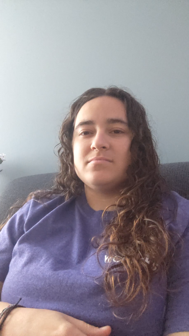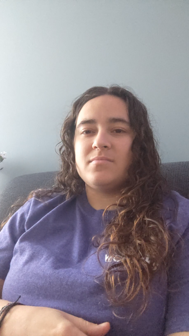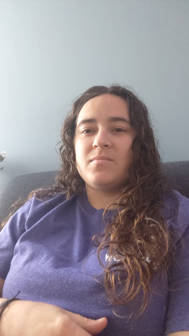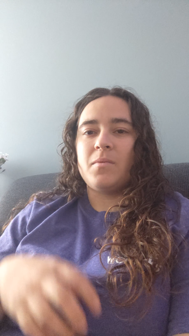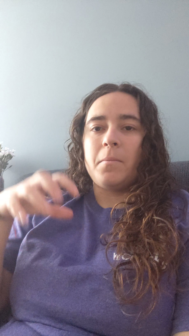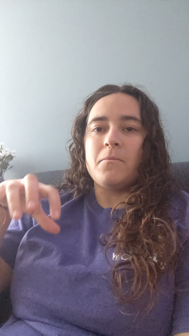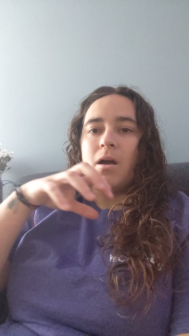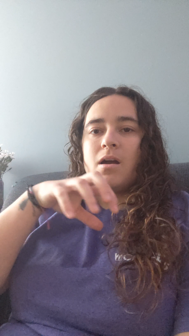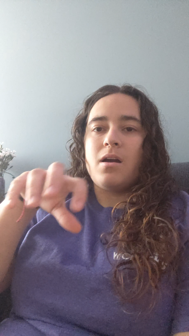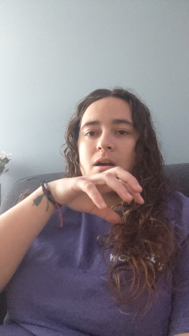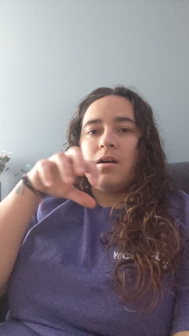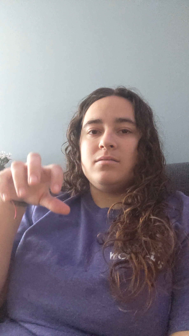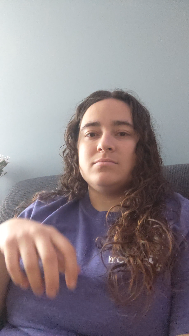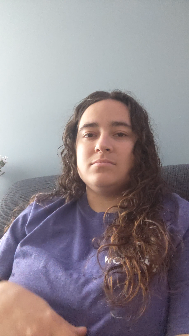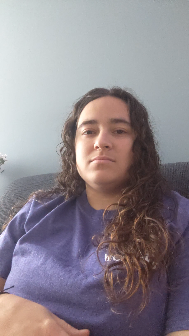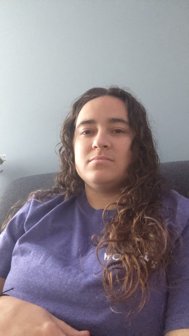block